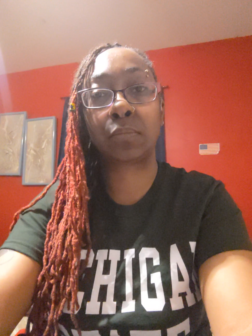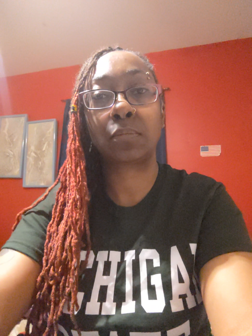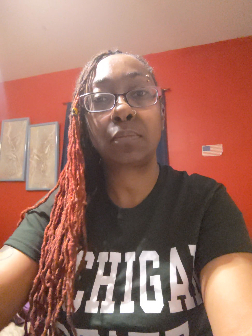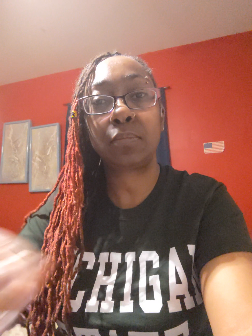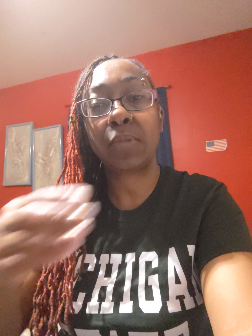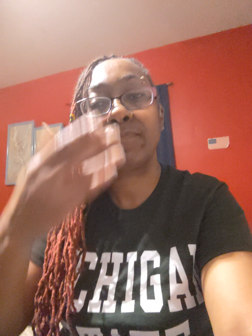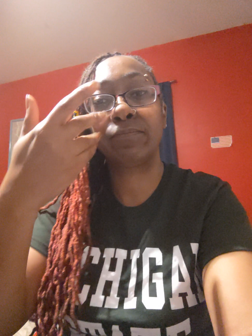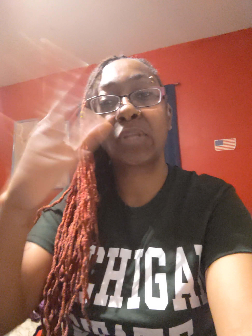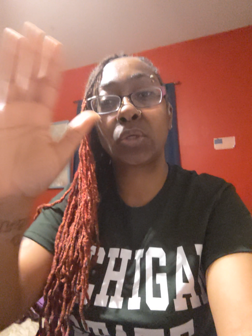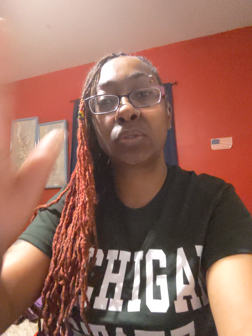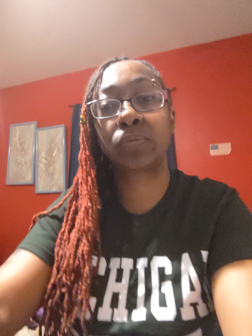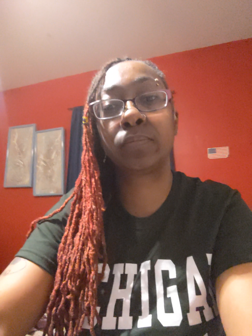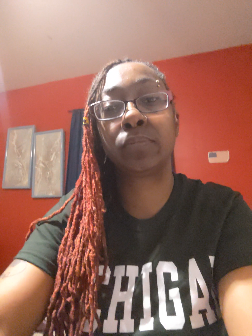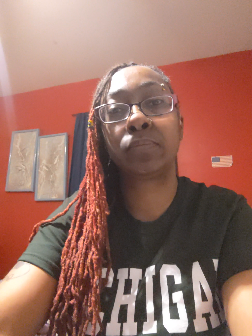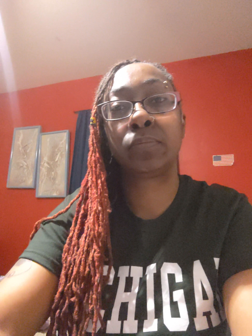finish